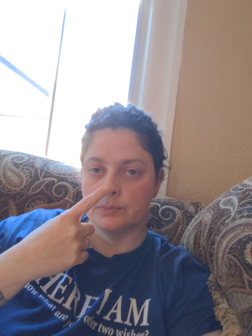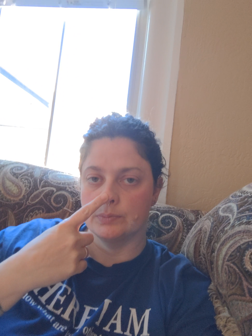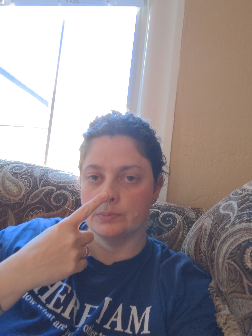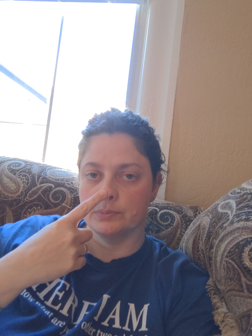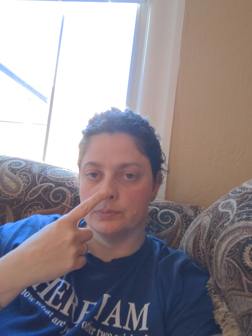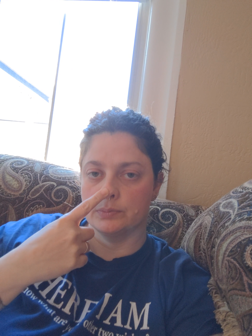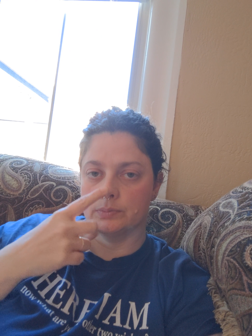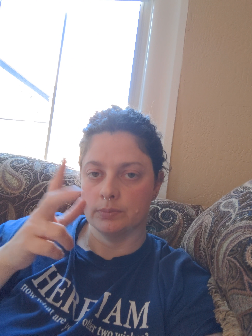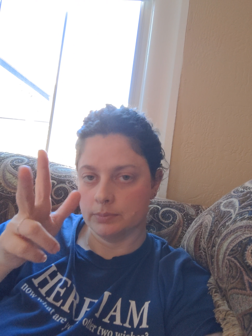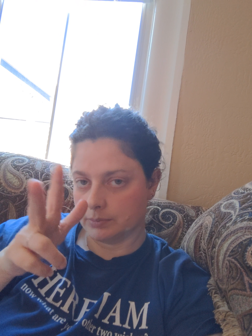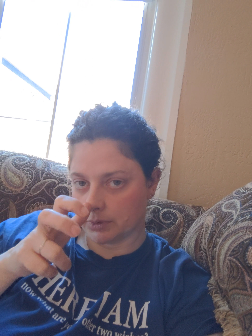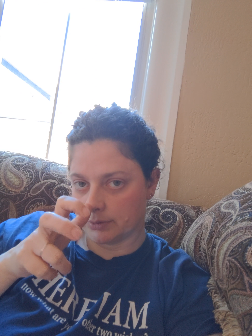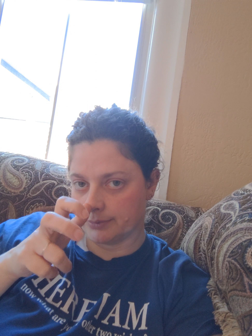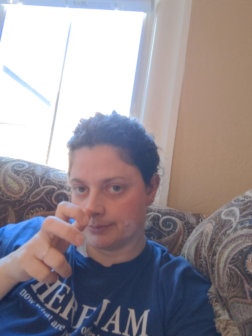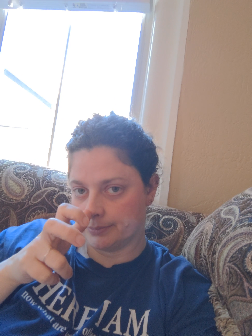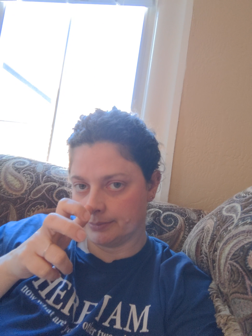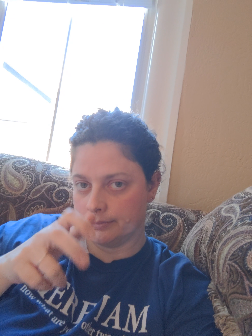bug